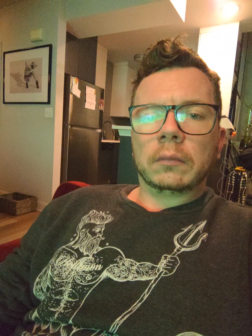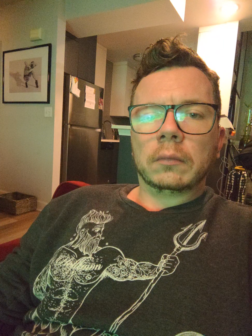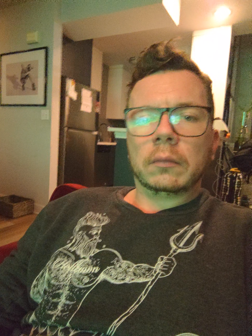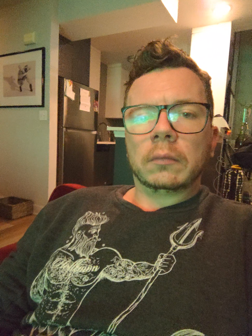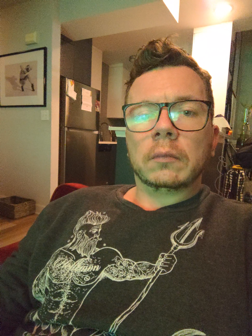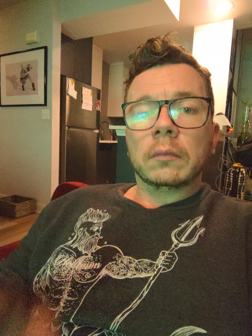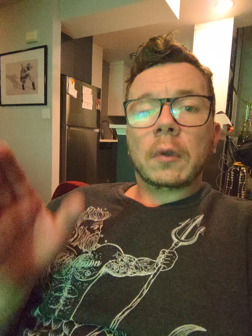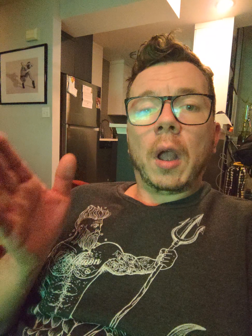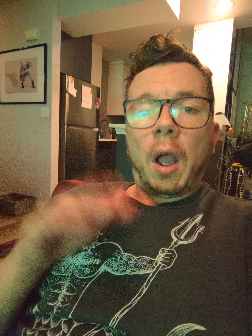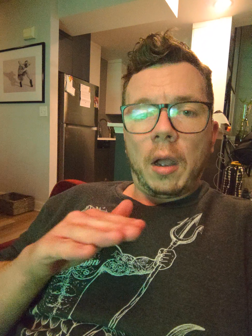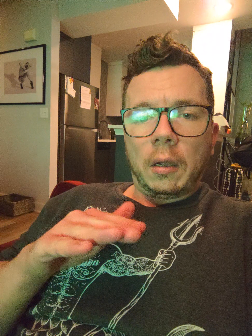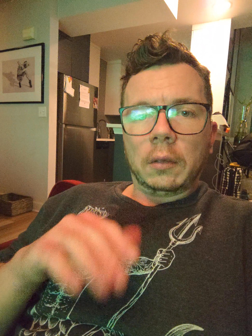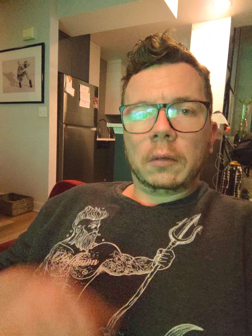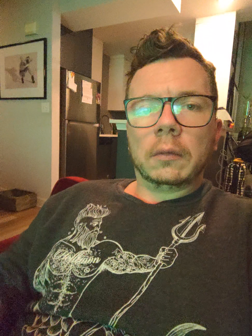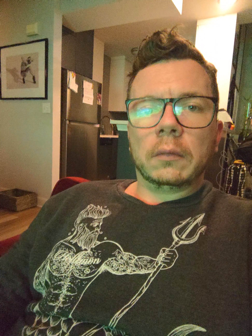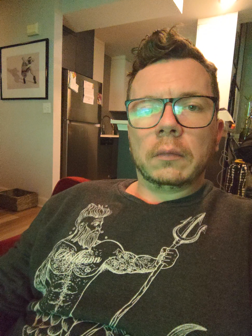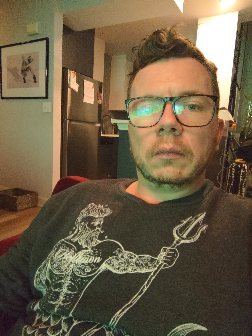on